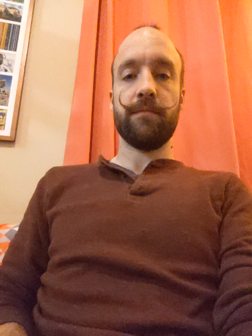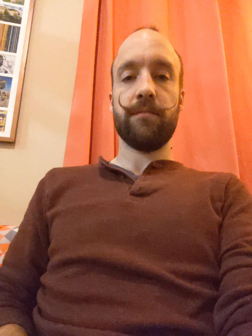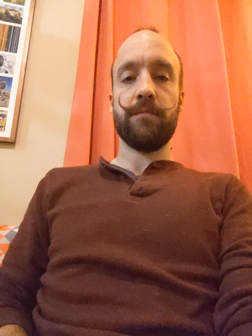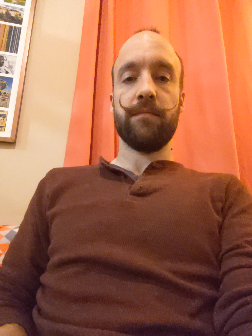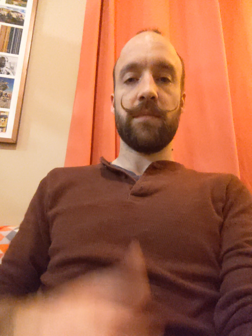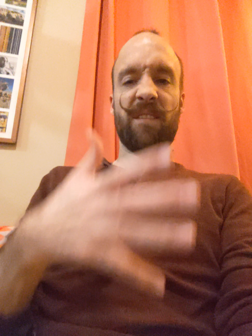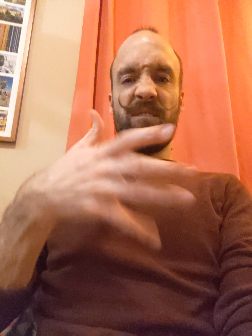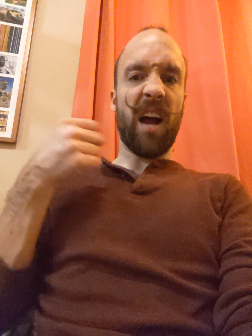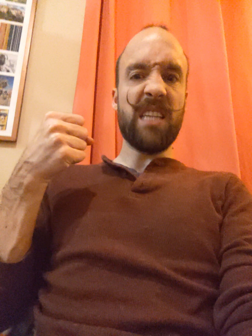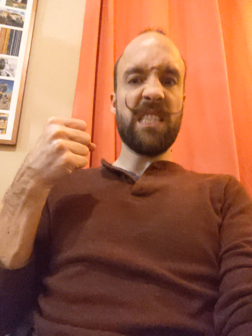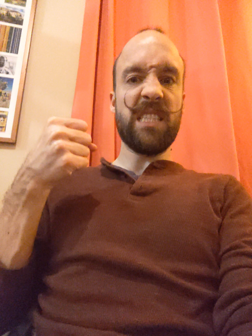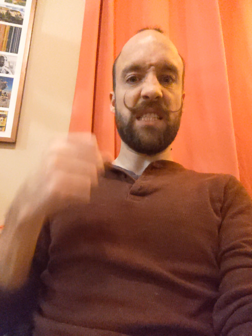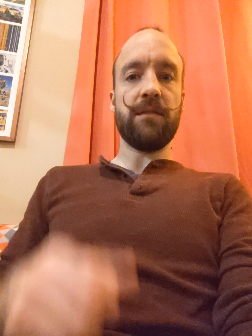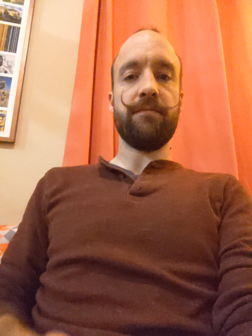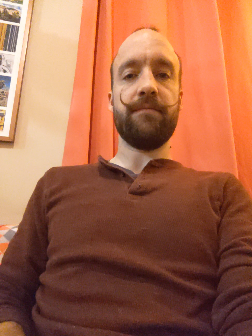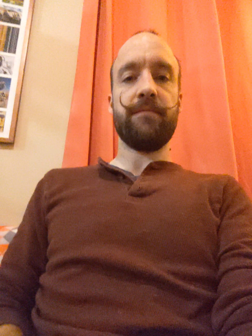fast